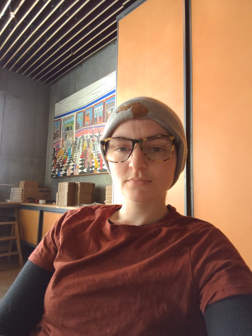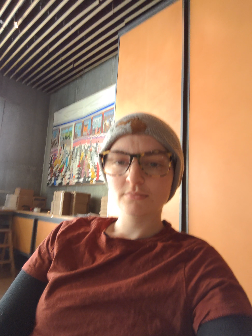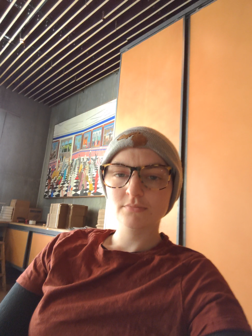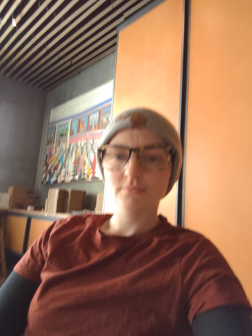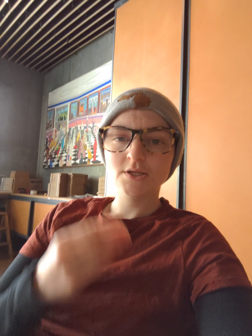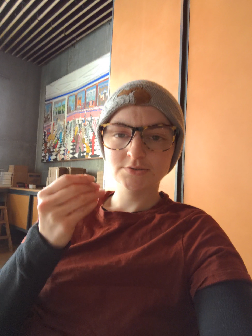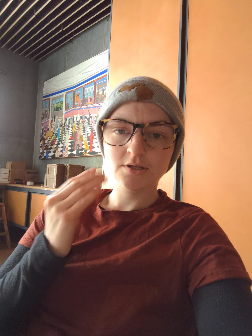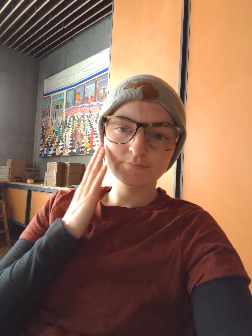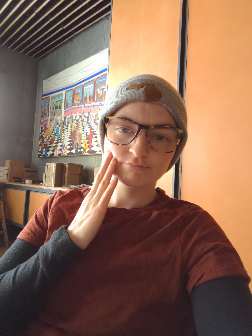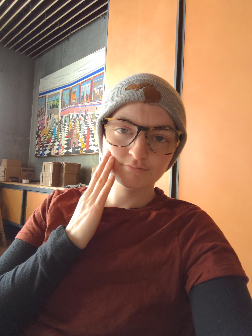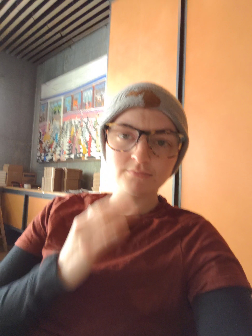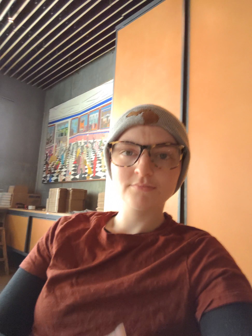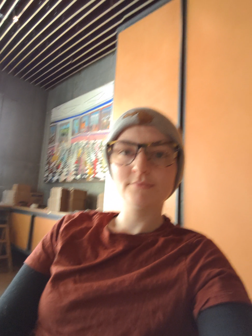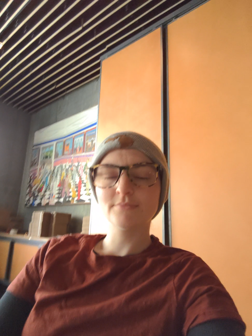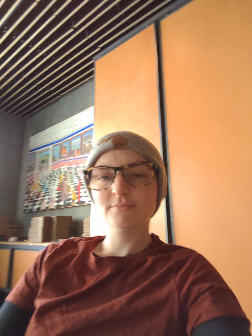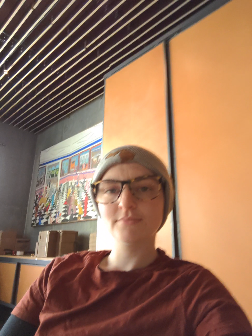napkin